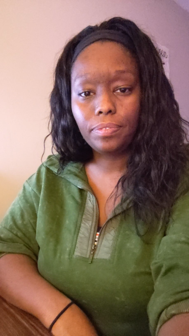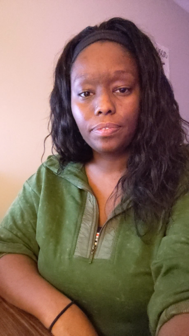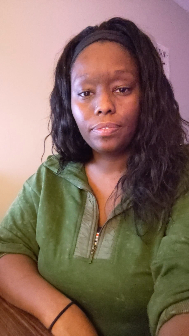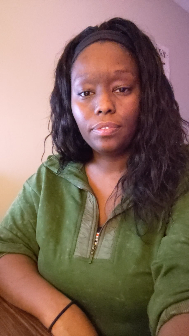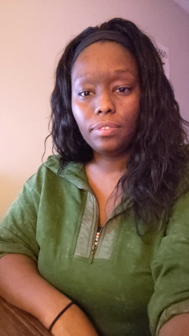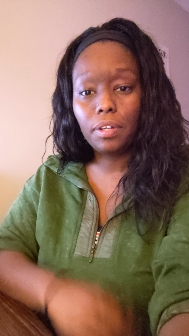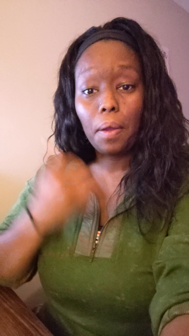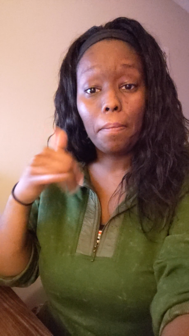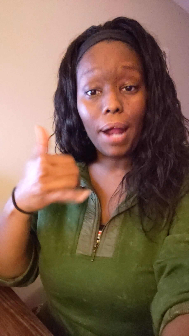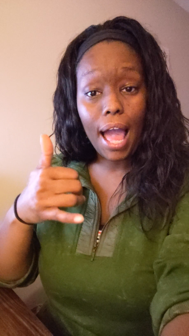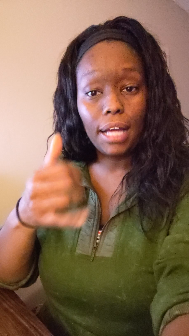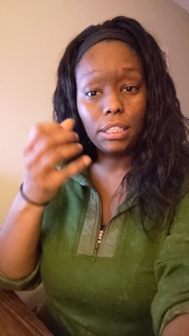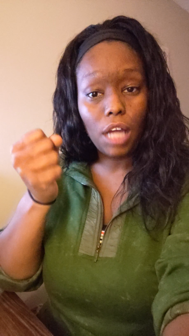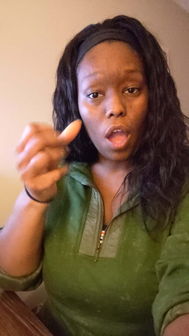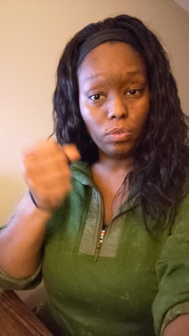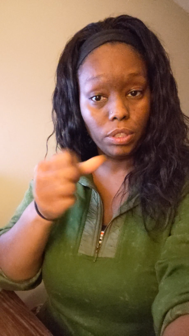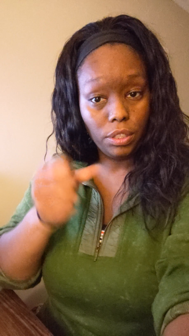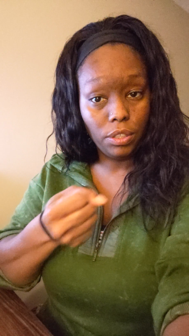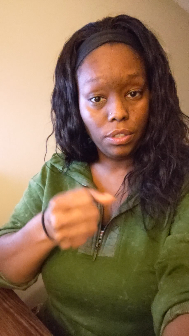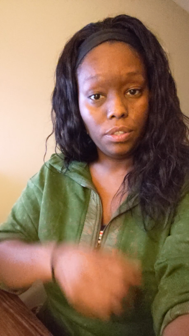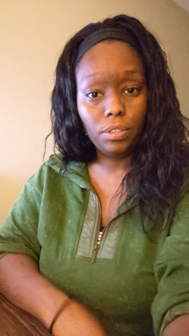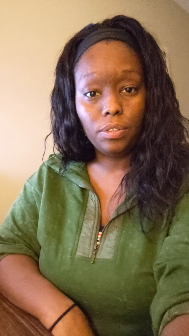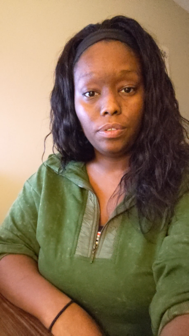play dough